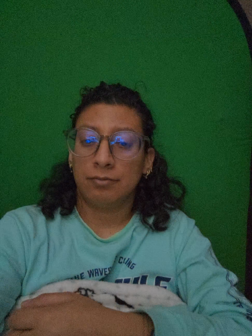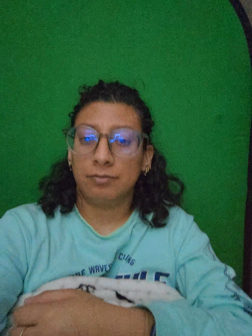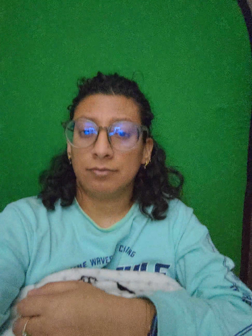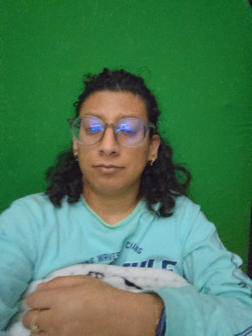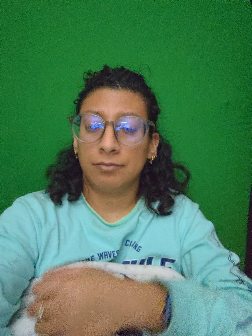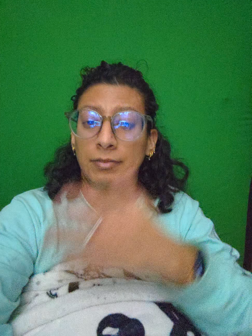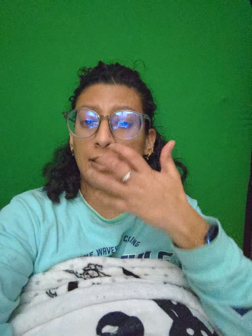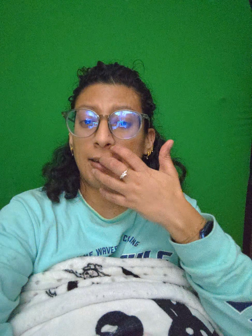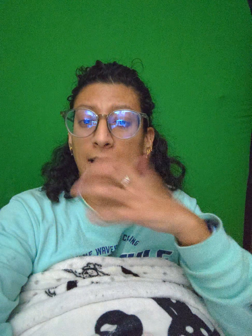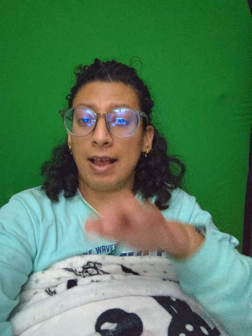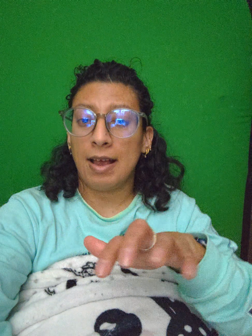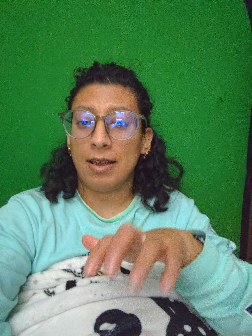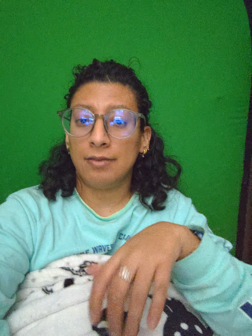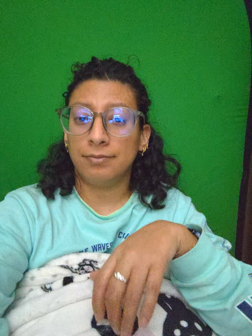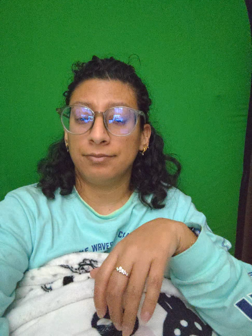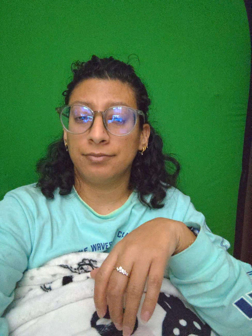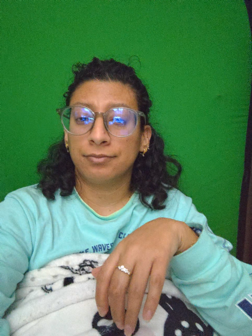hot